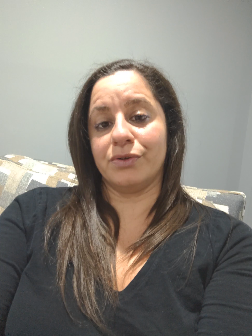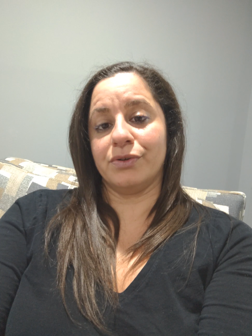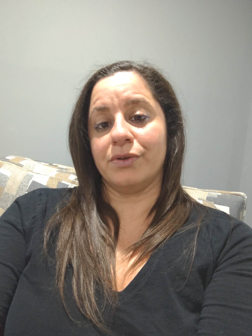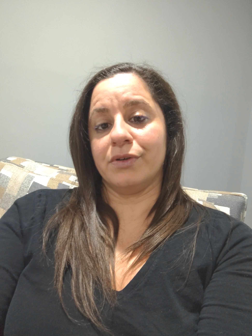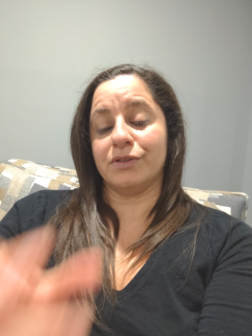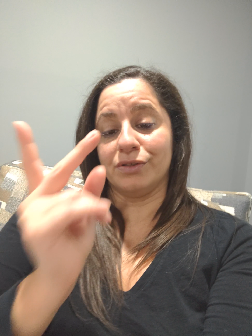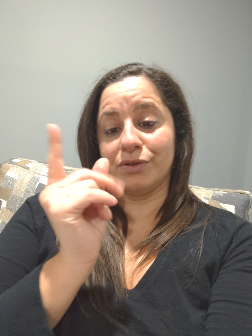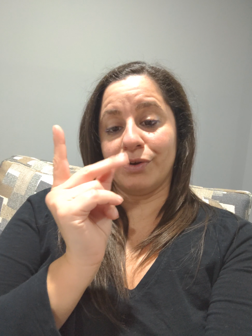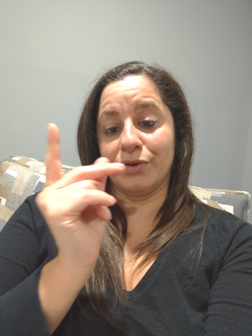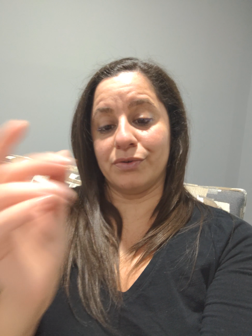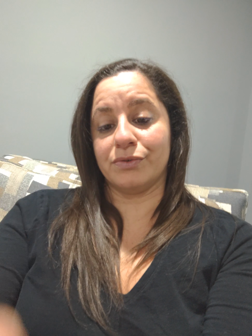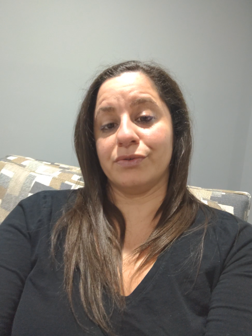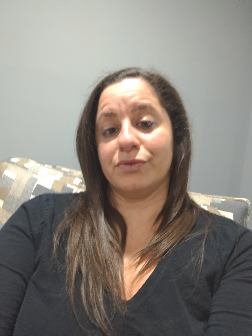dog